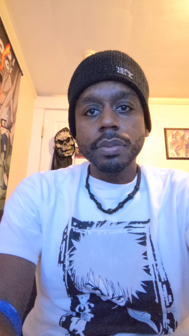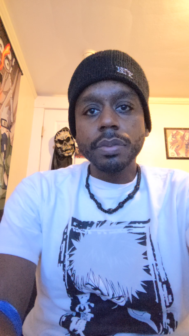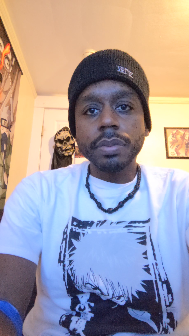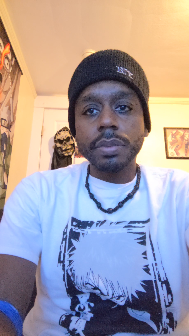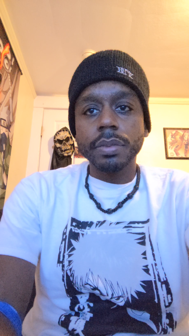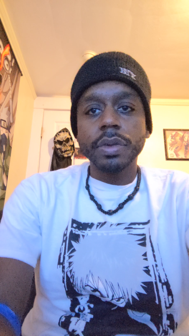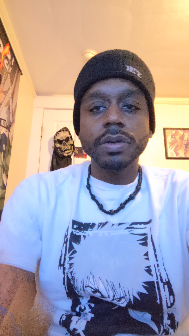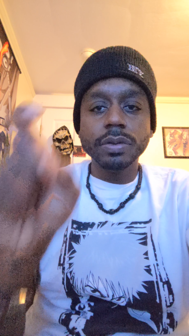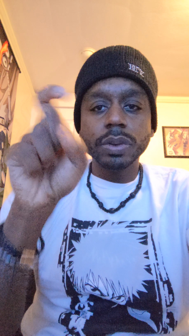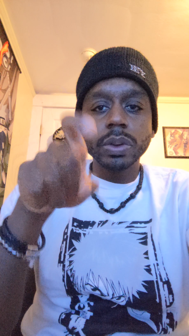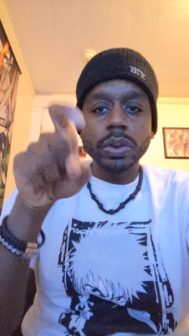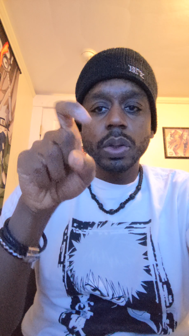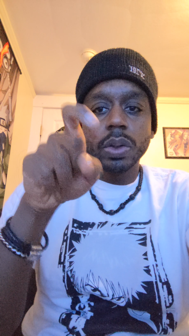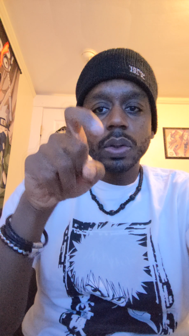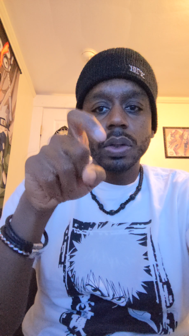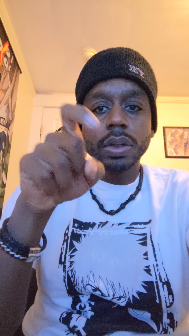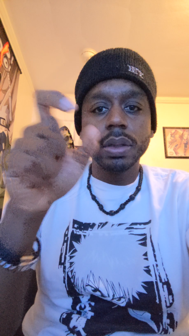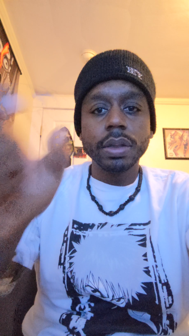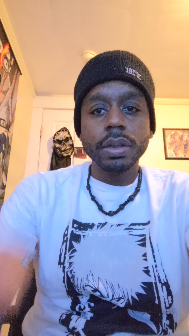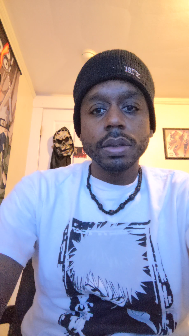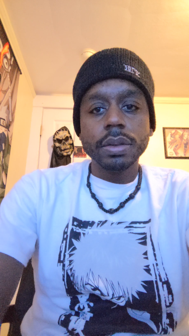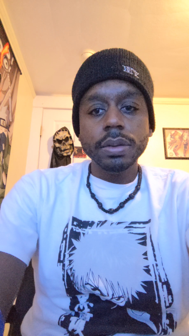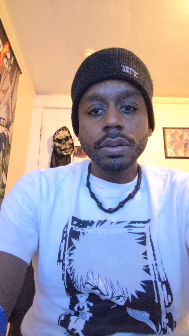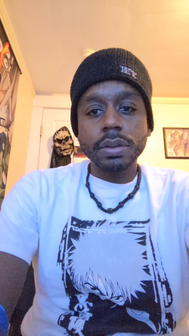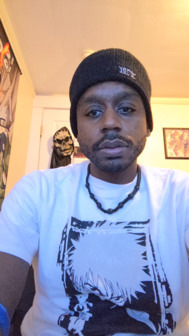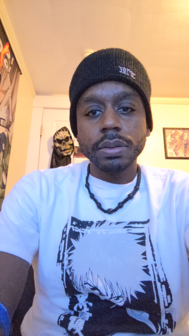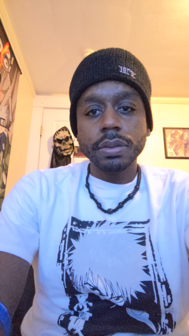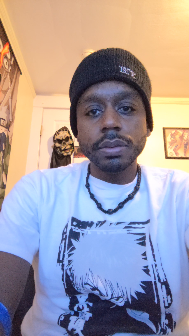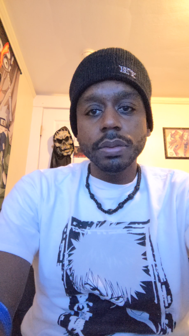should